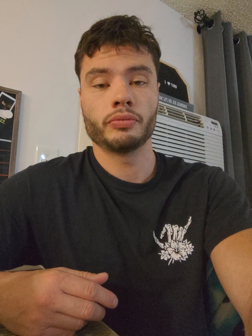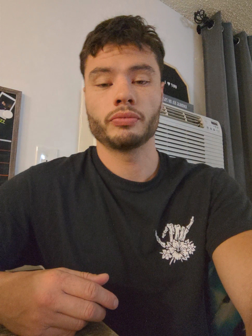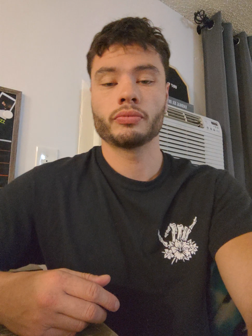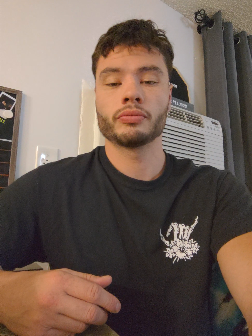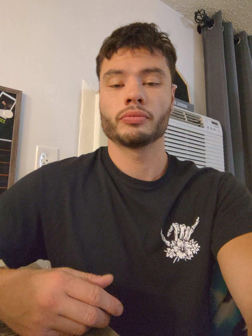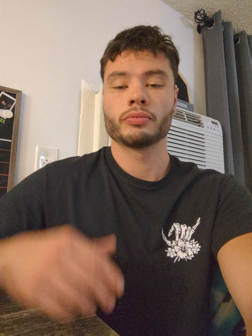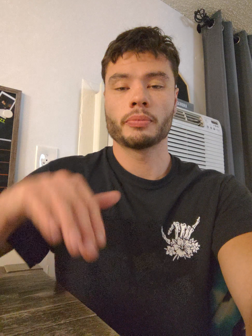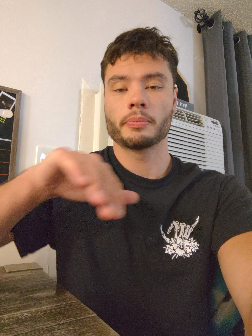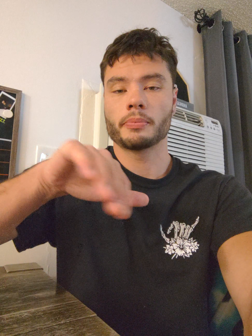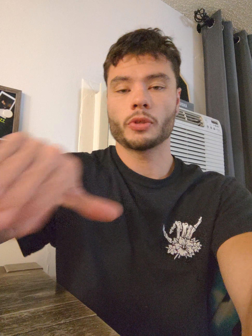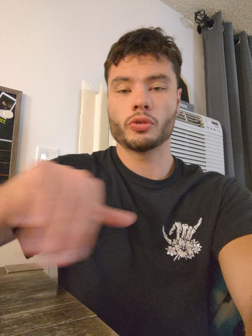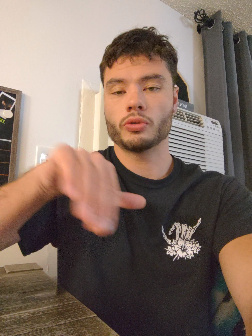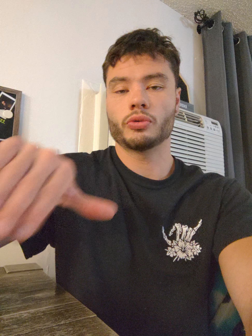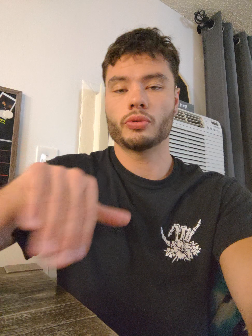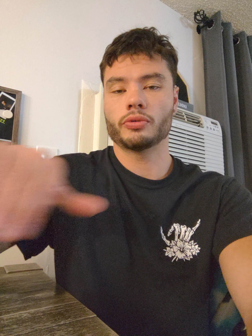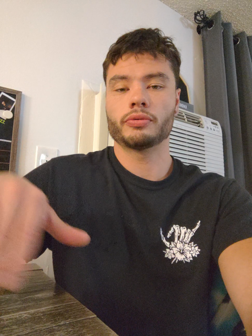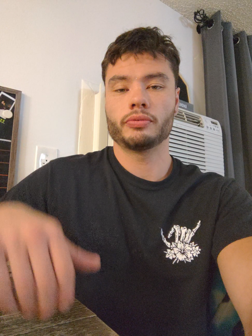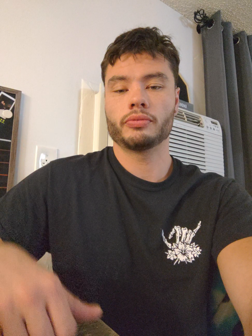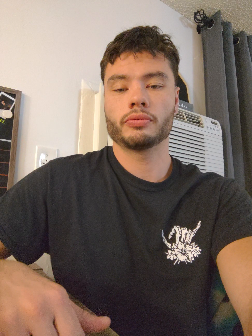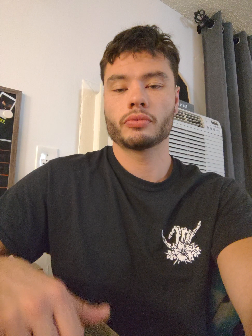pool